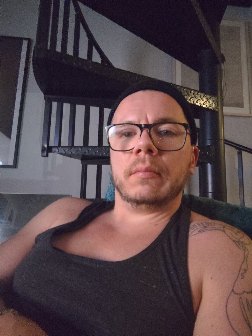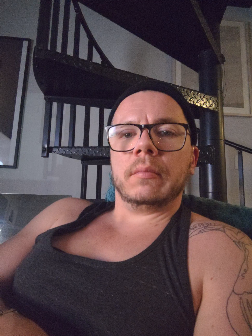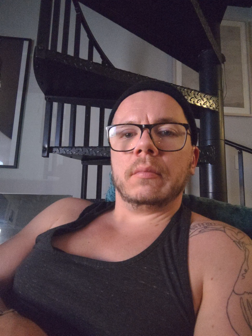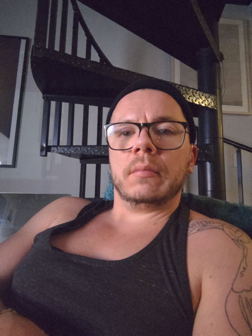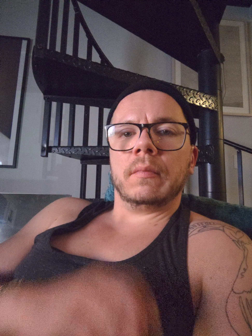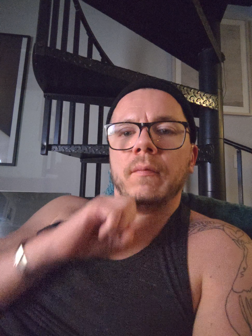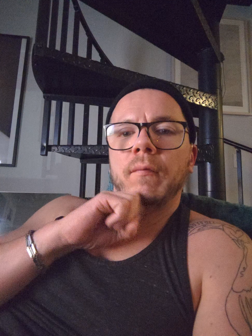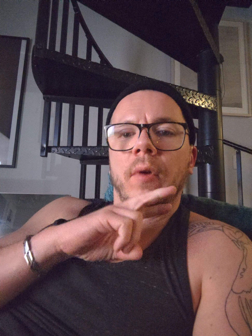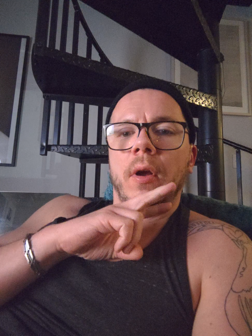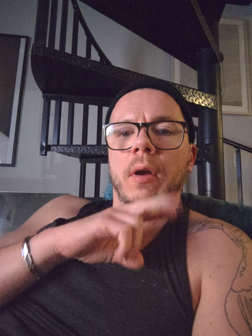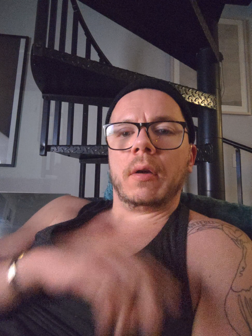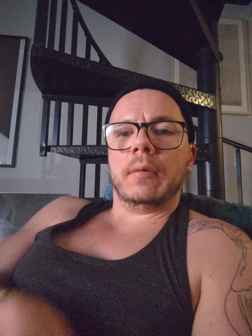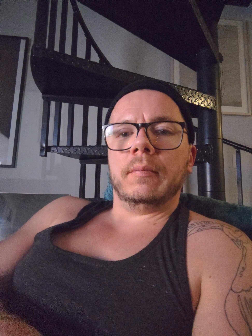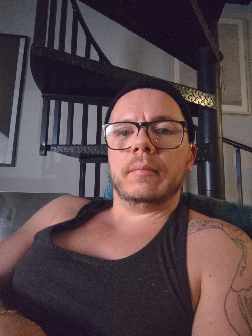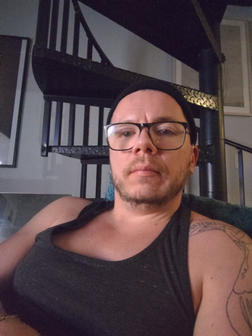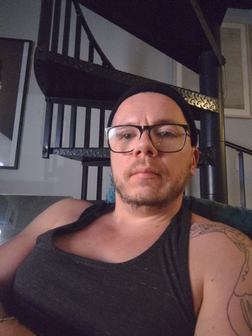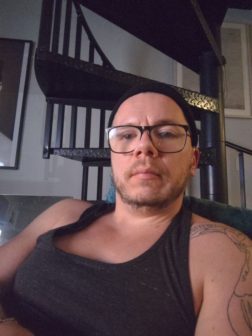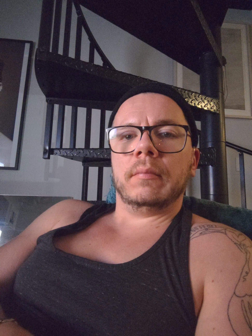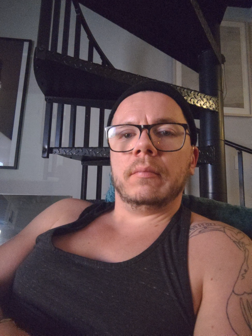frog